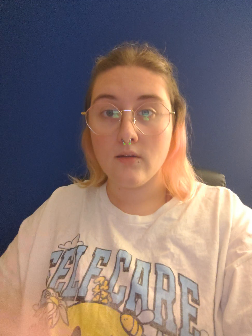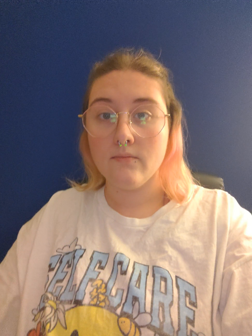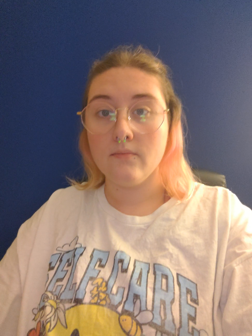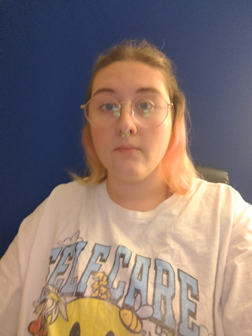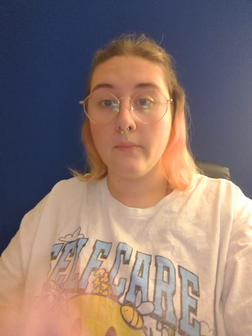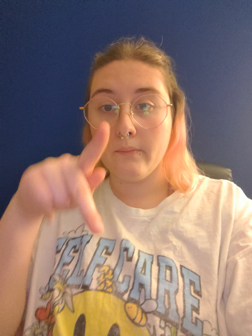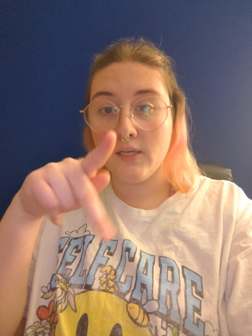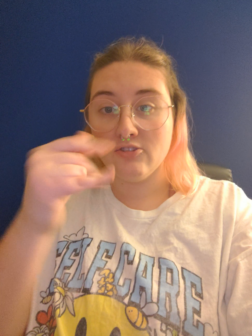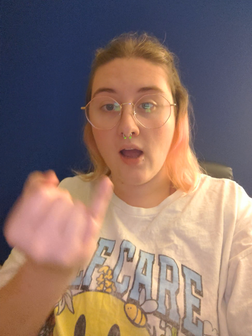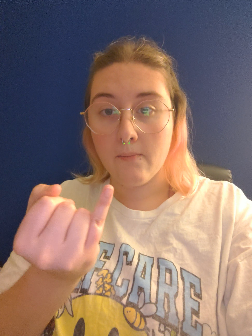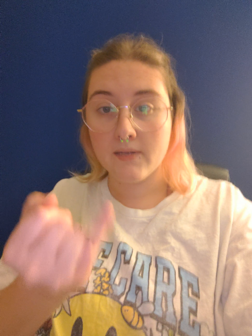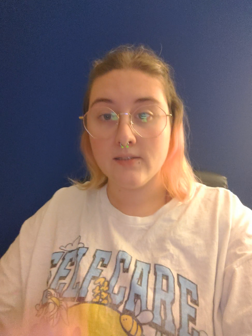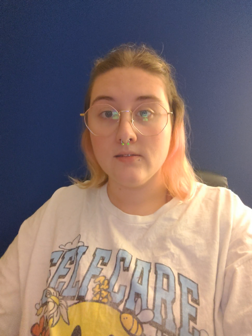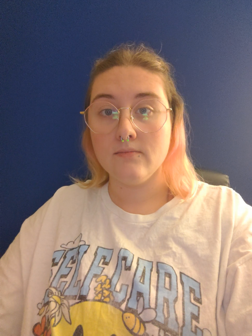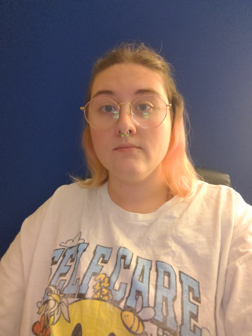pajamas